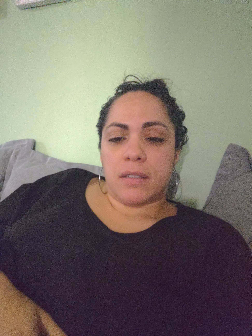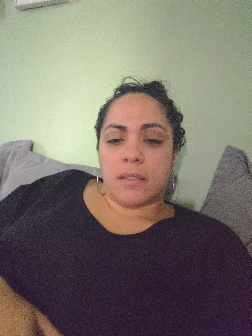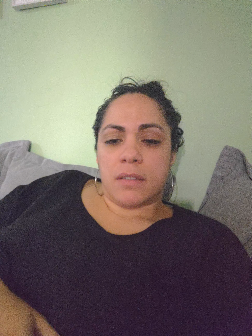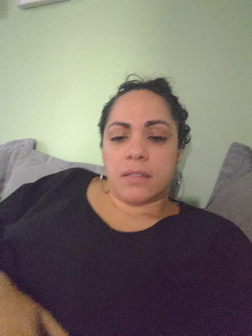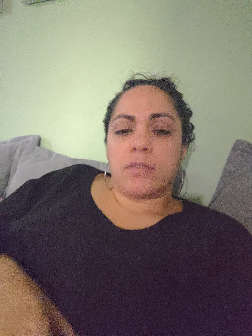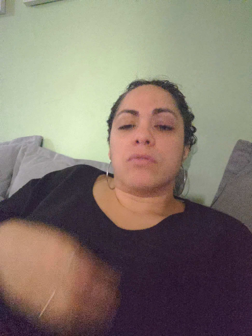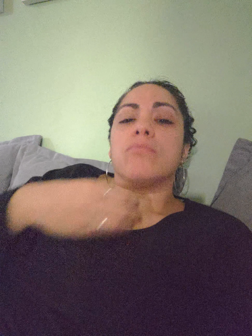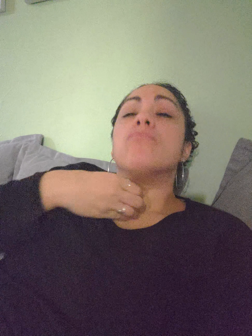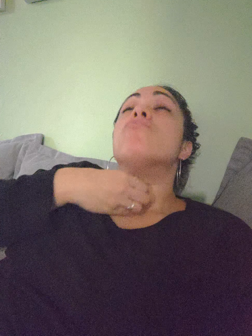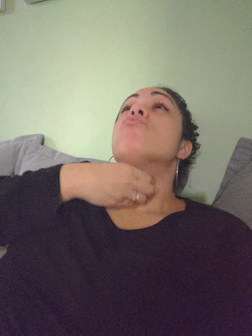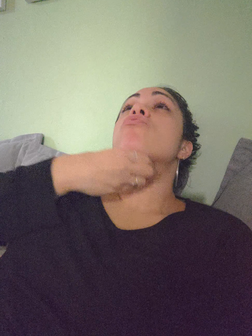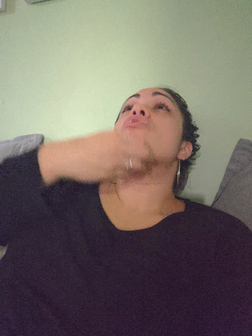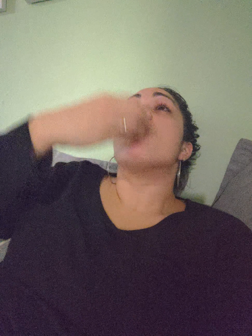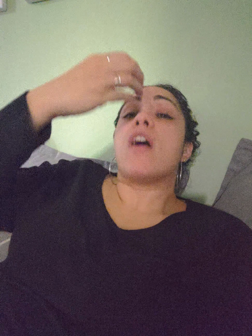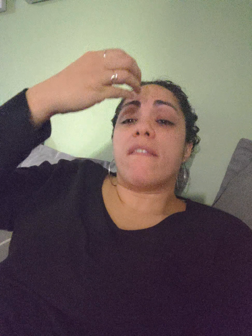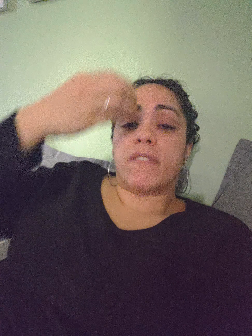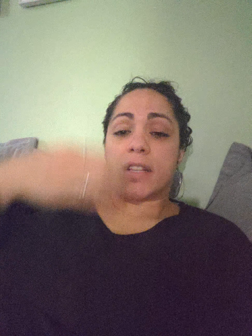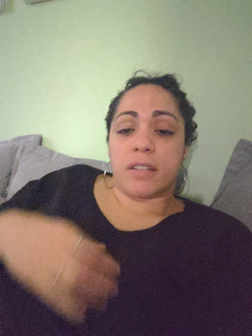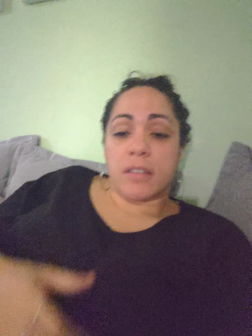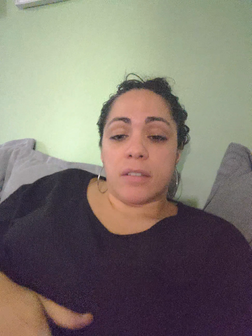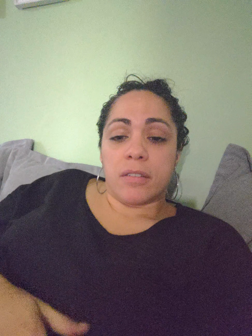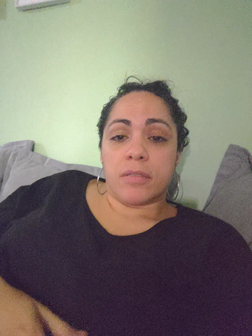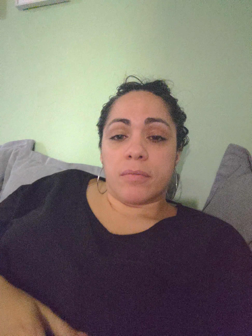giraffe